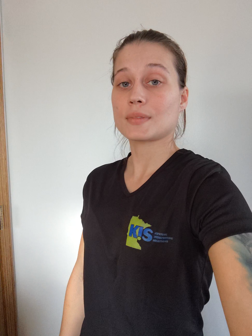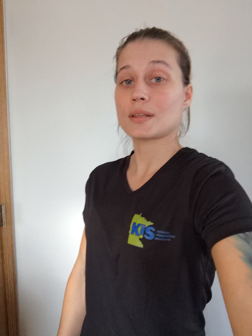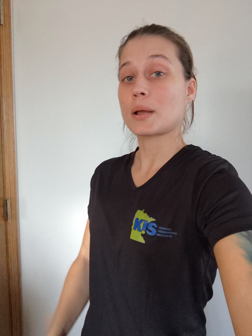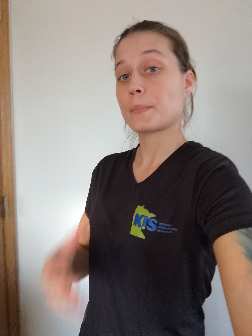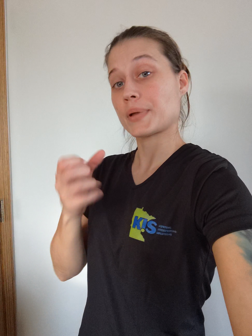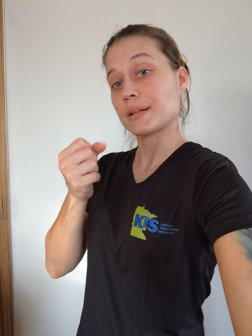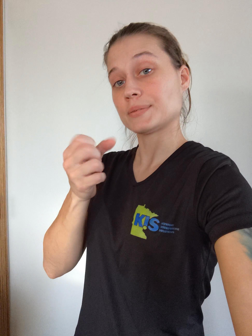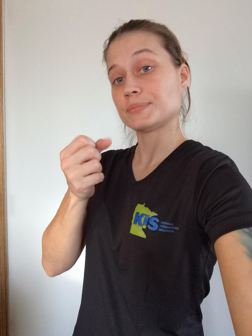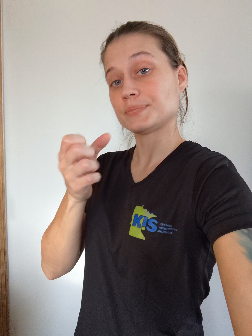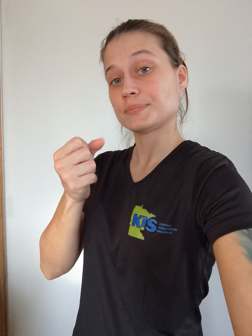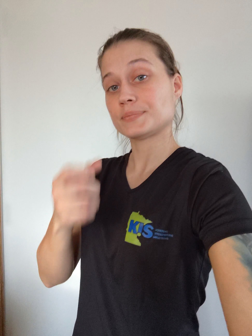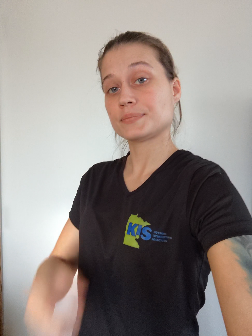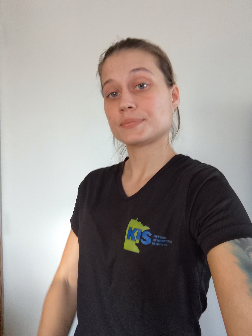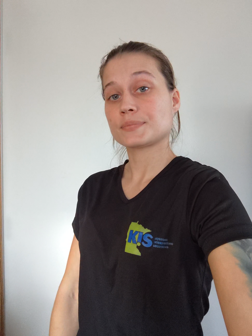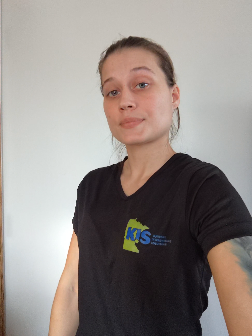milk